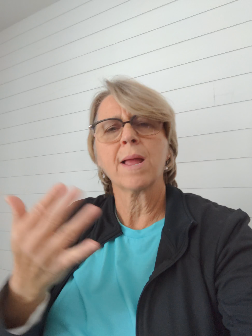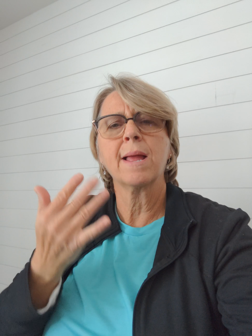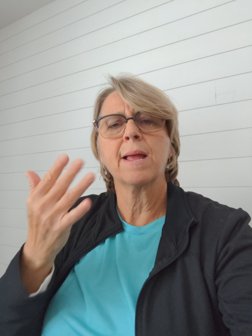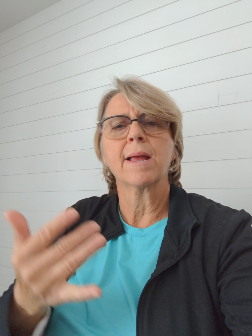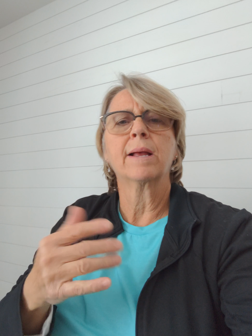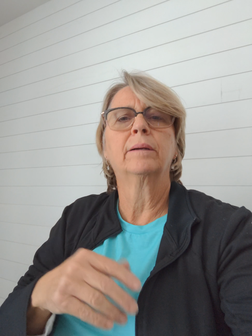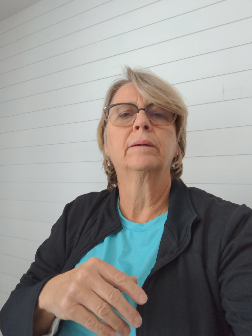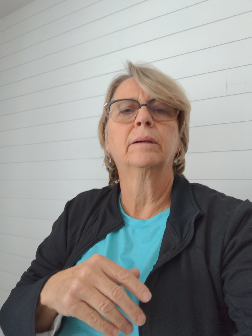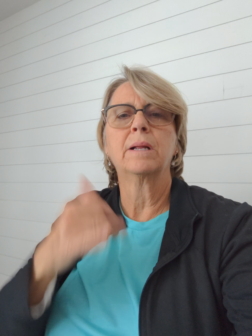wait